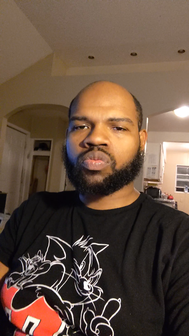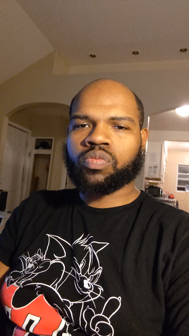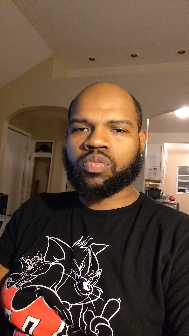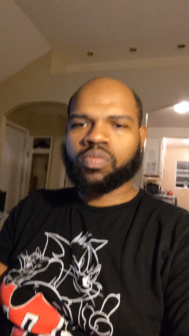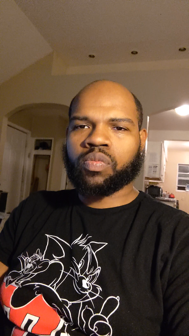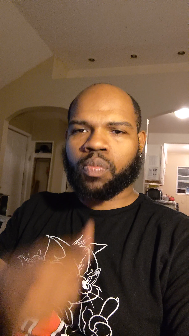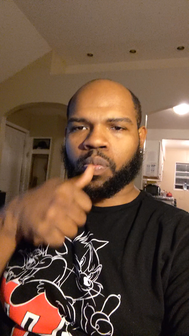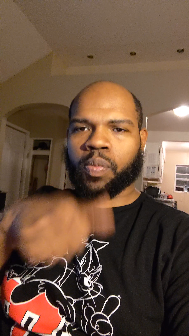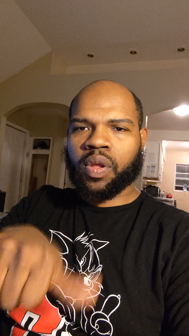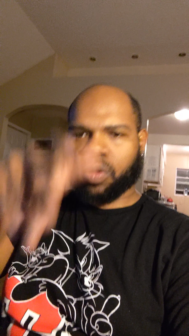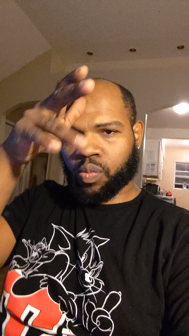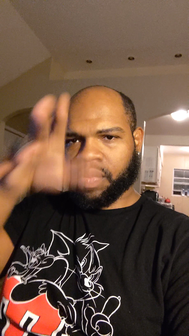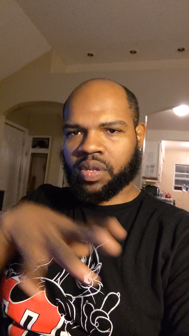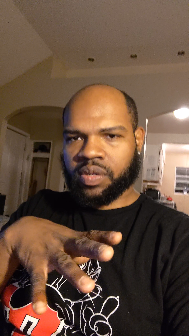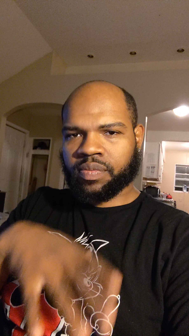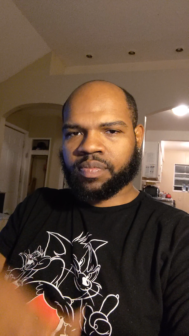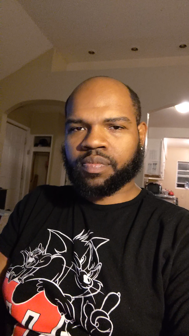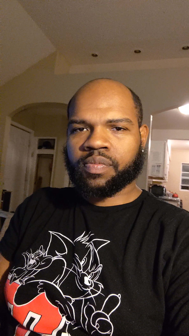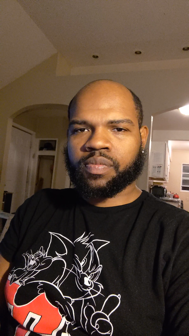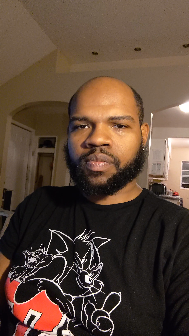mailman